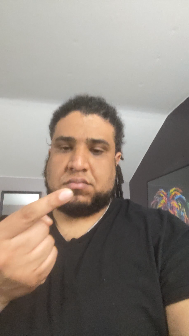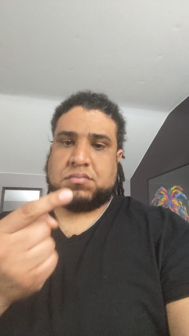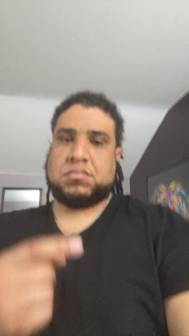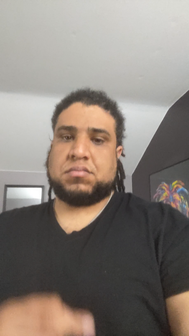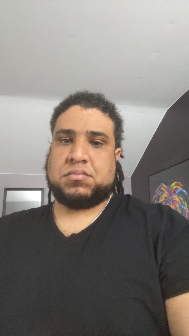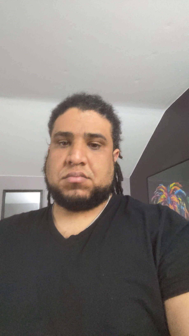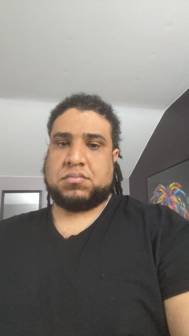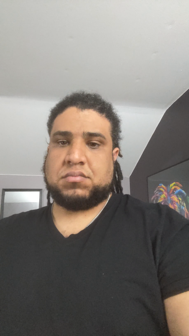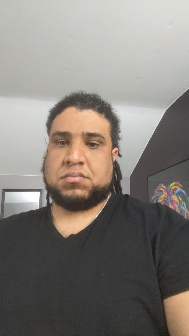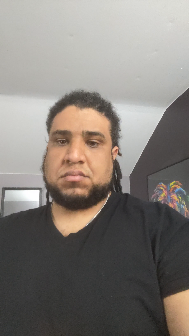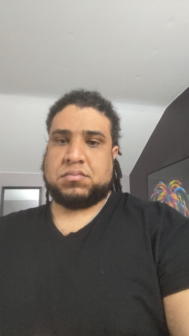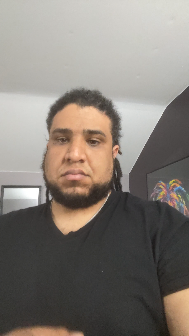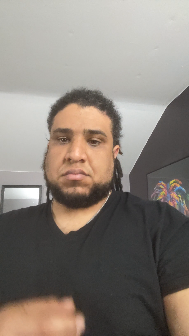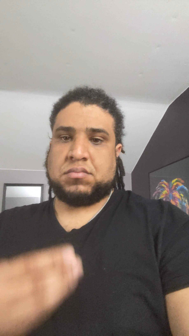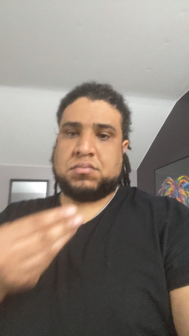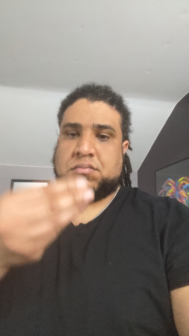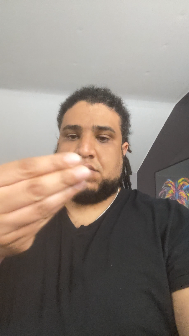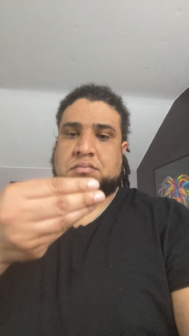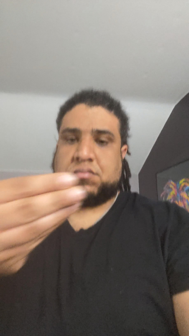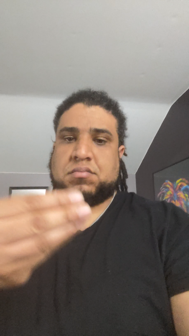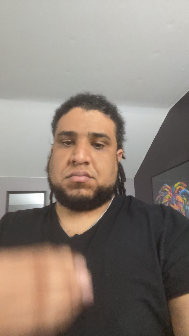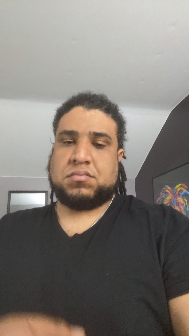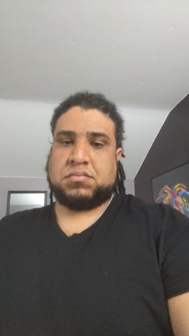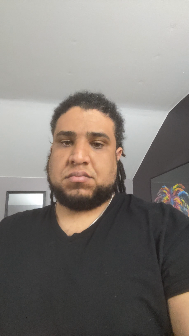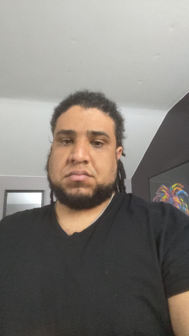shopping